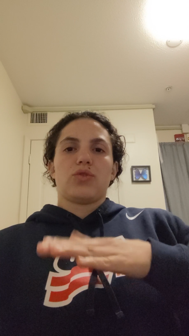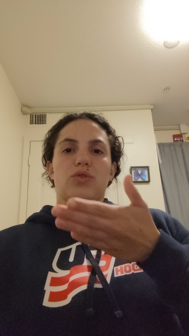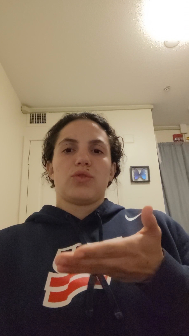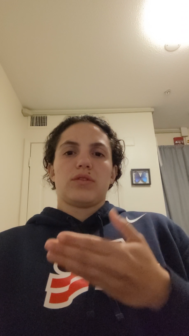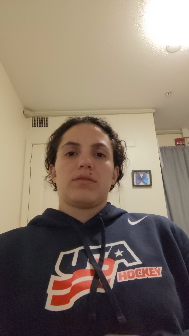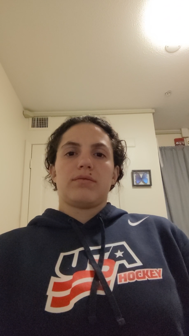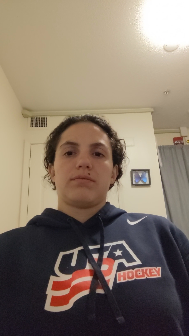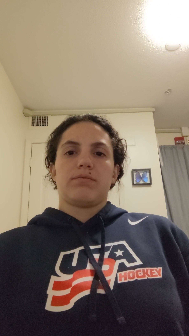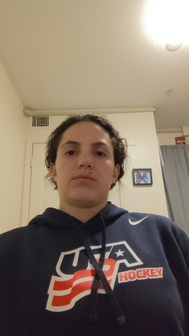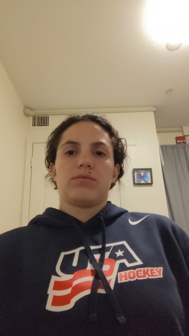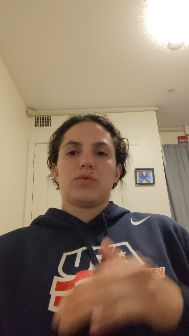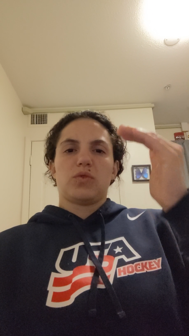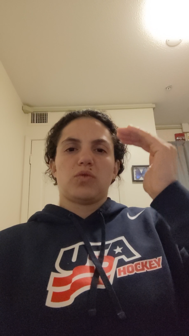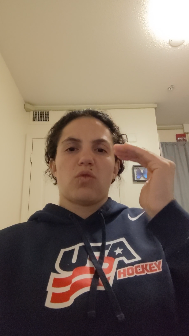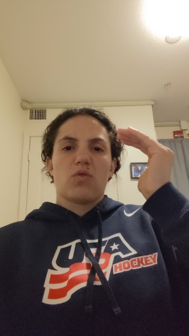short